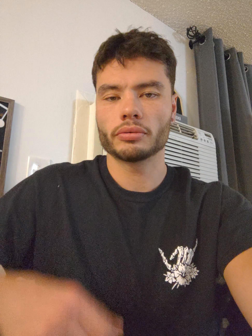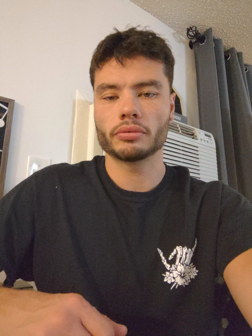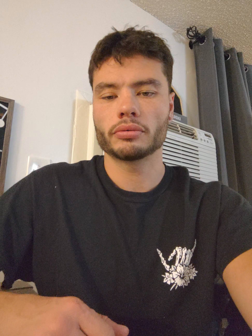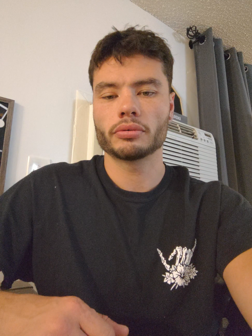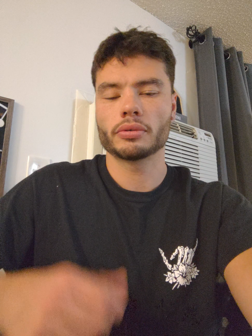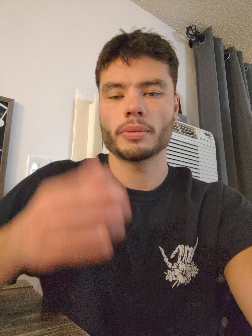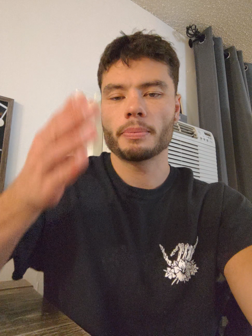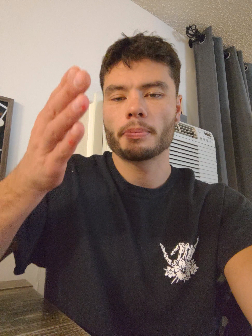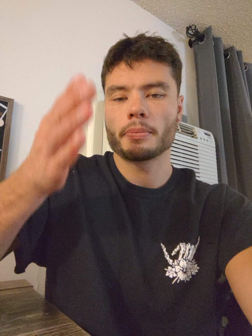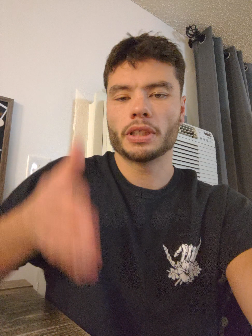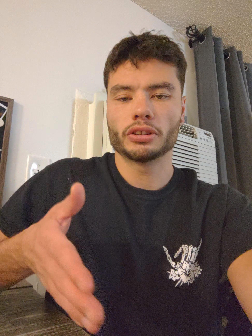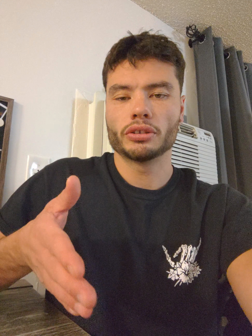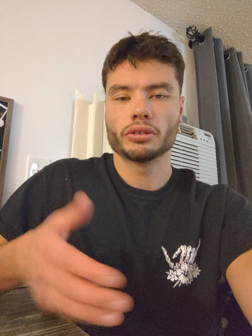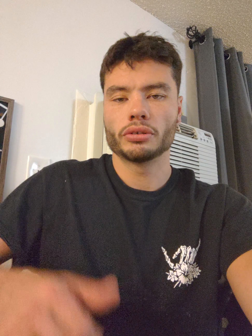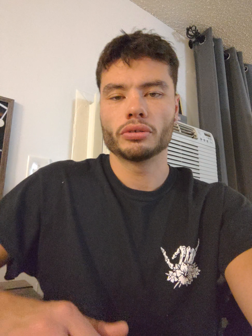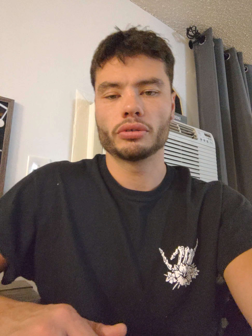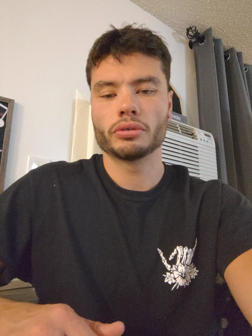person